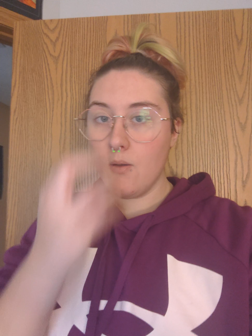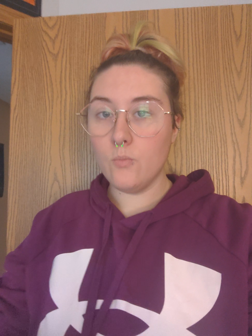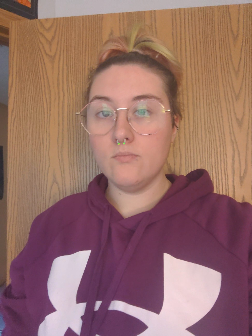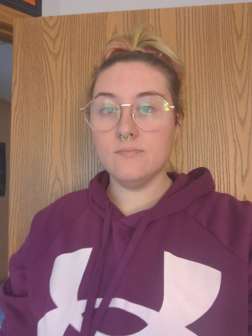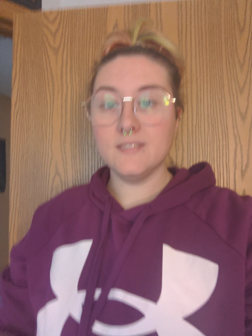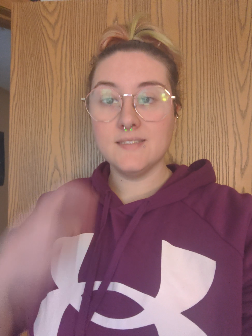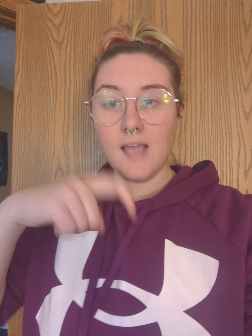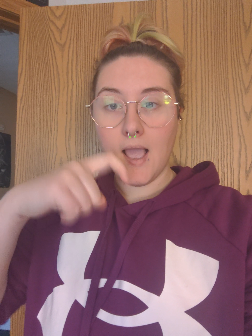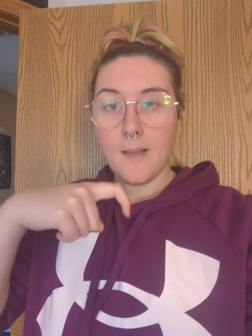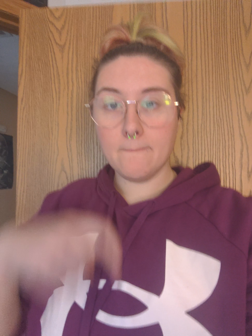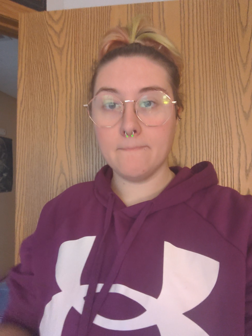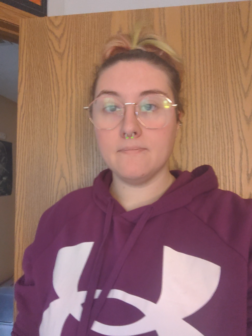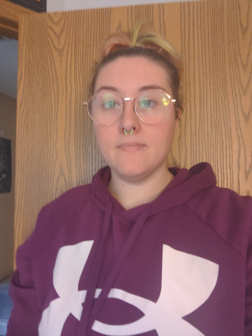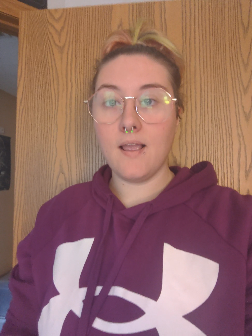time